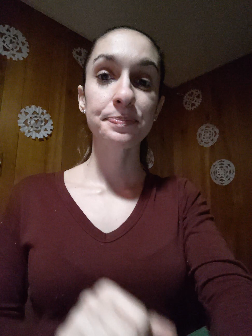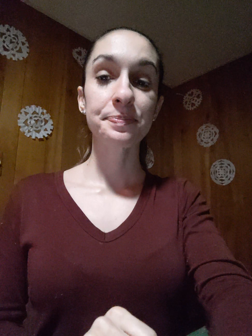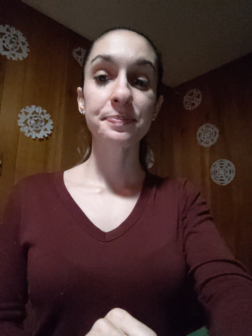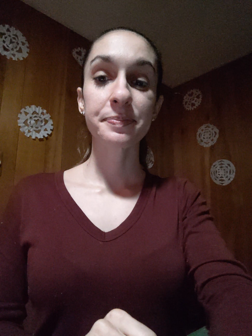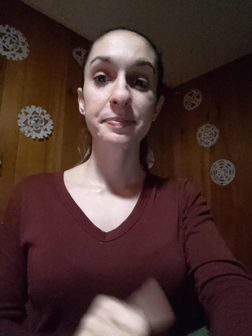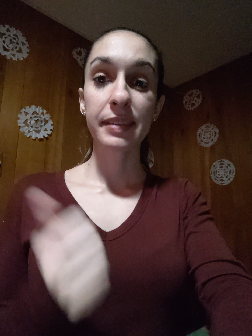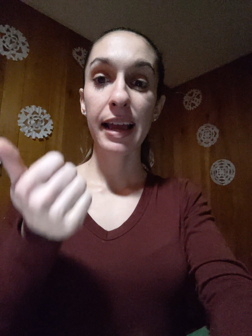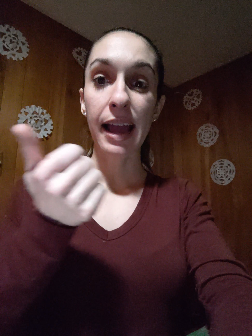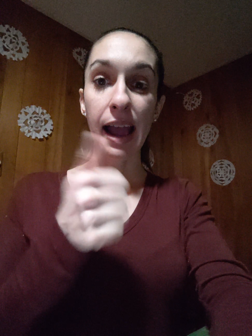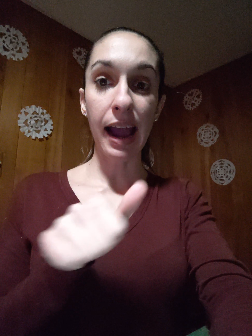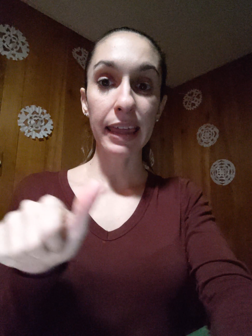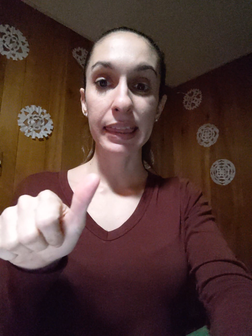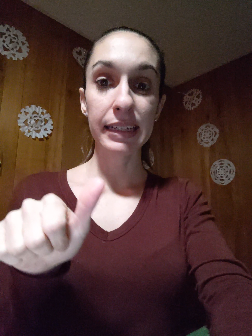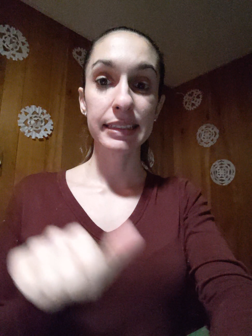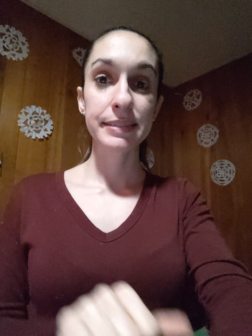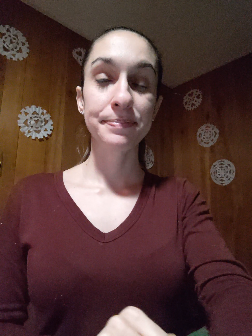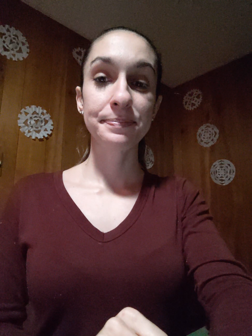any